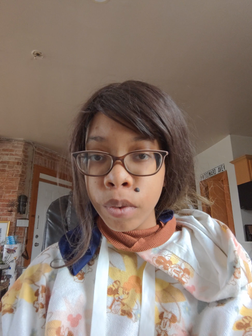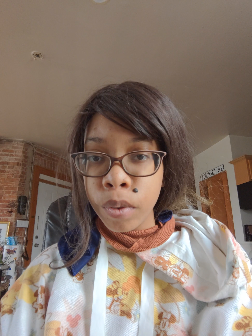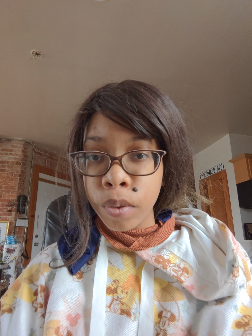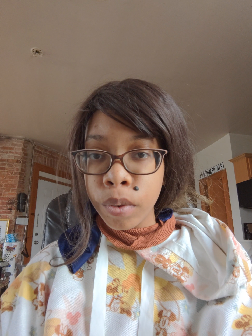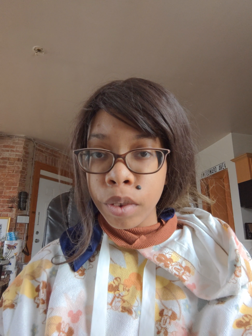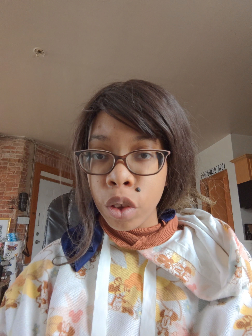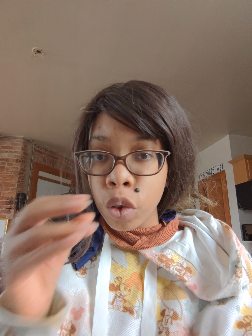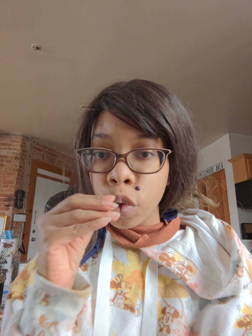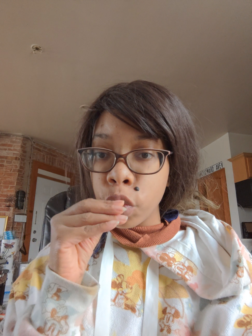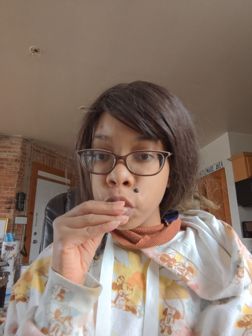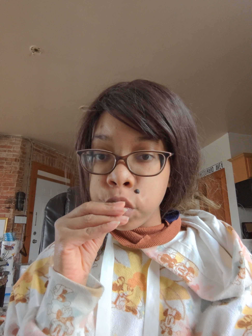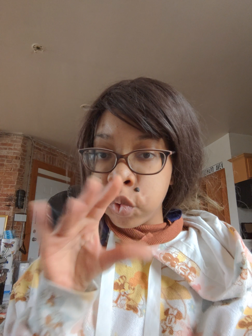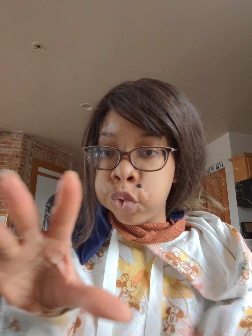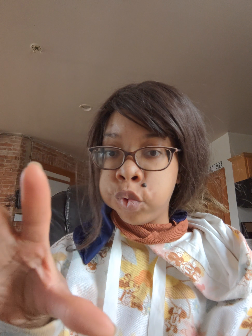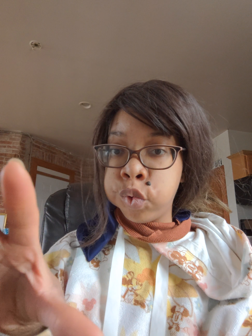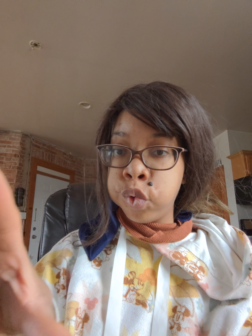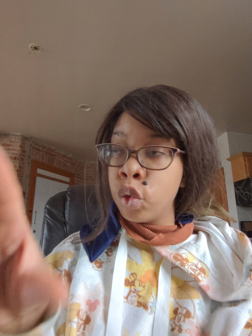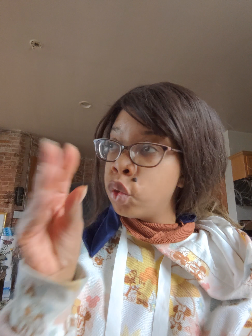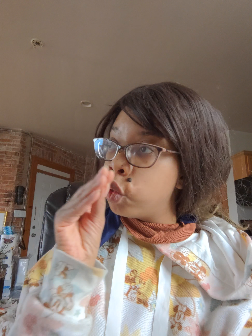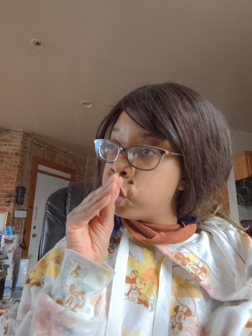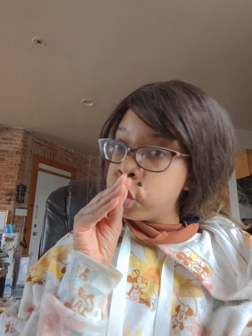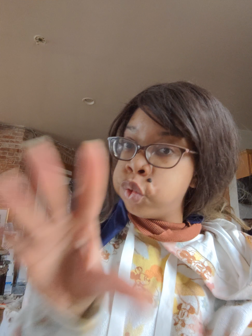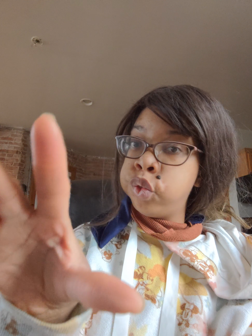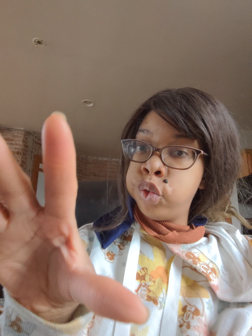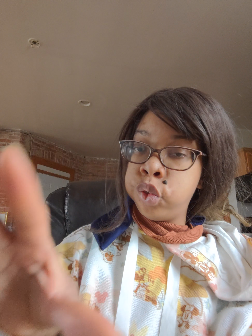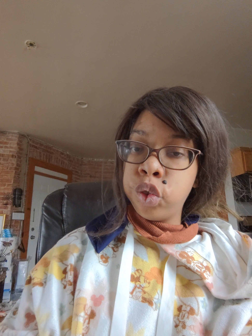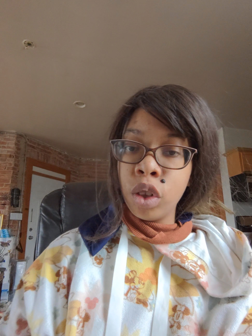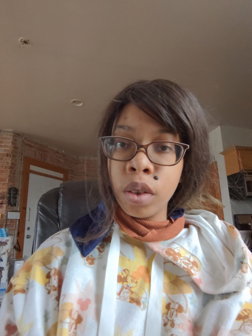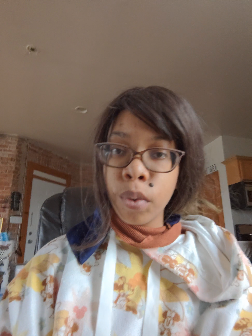blow